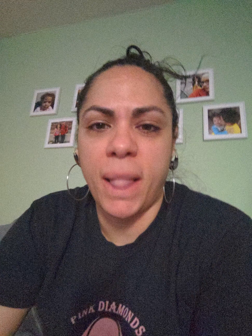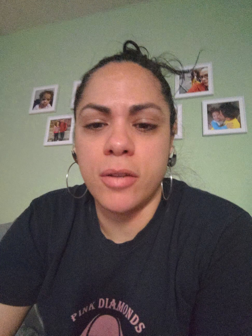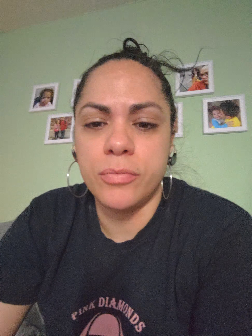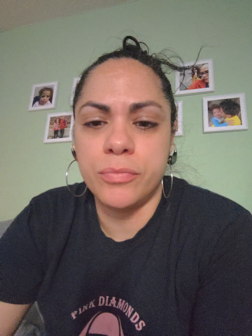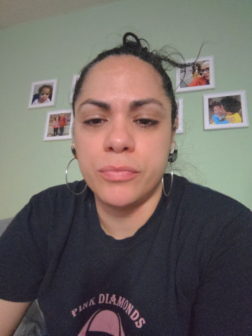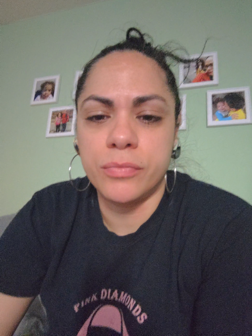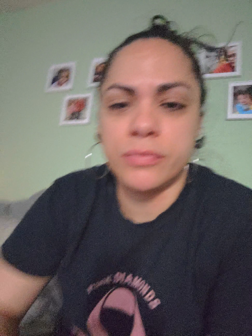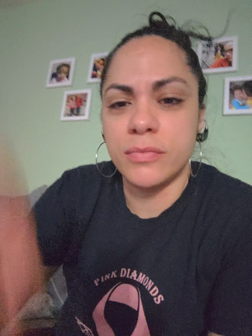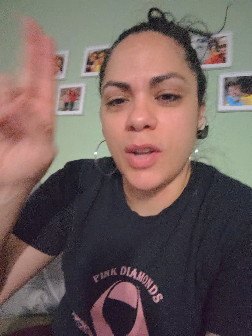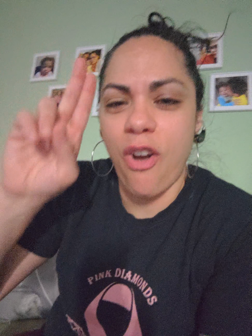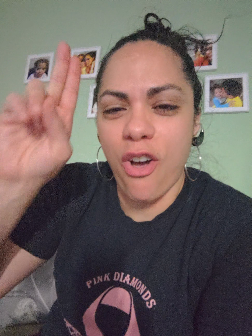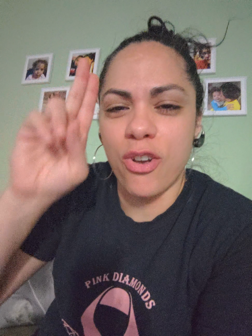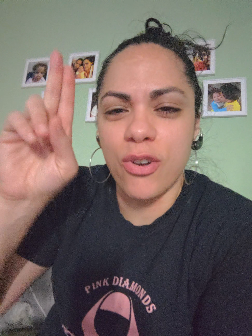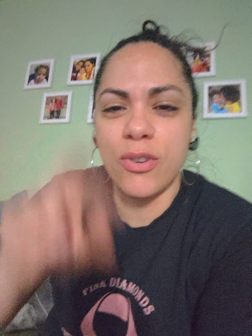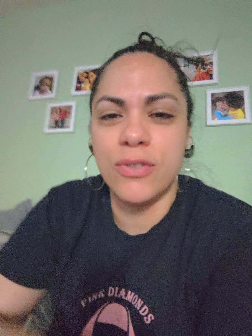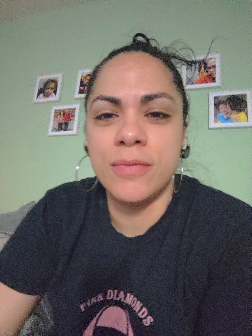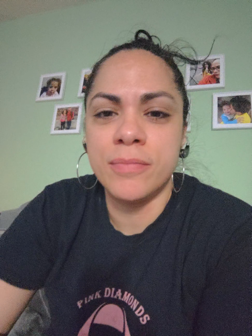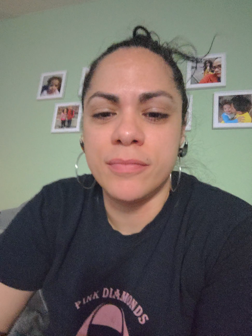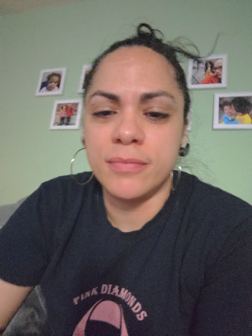uncle